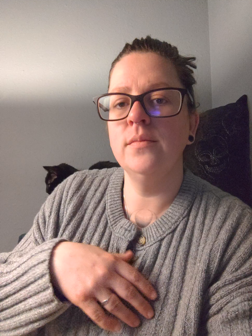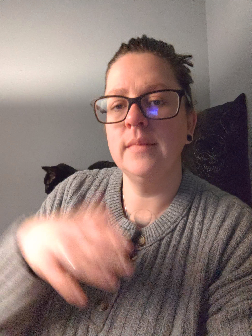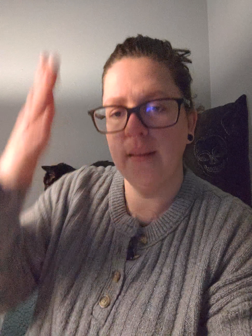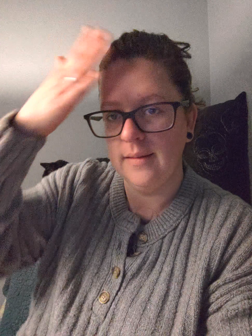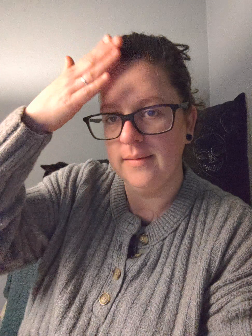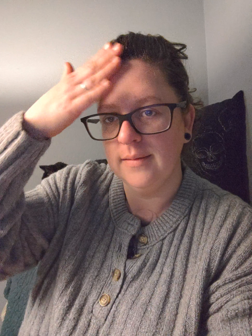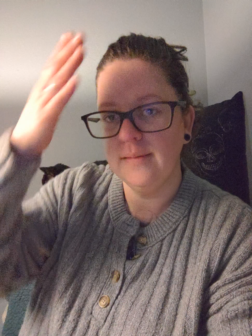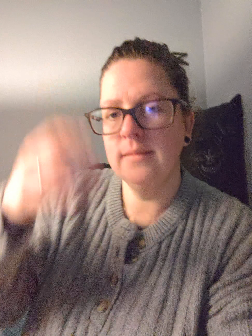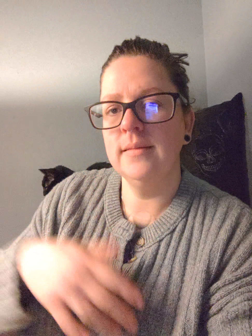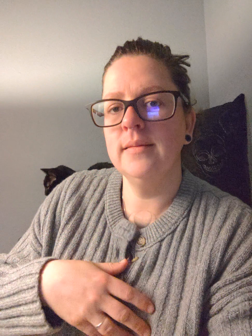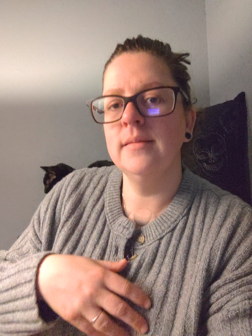hat